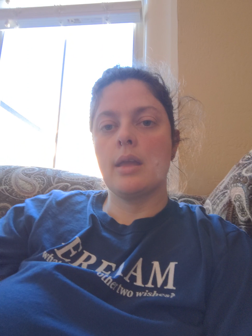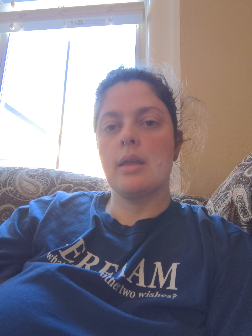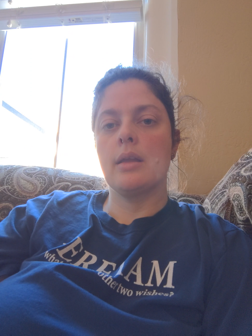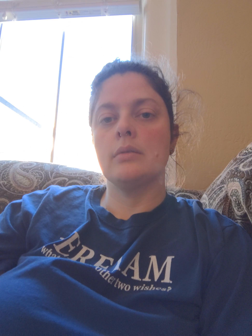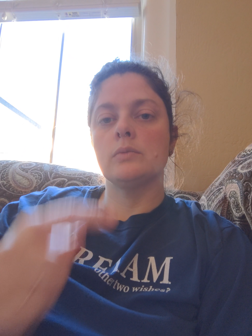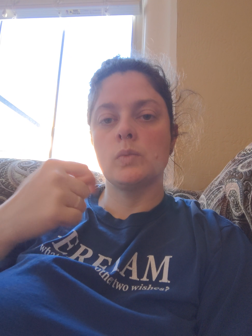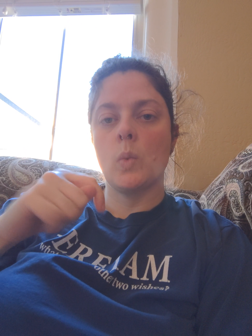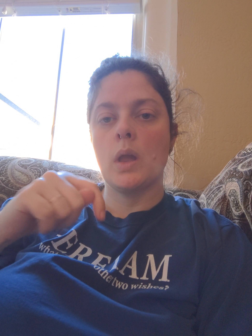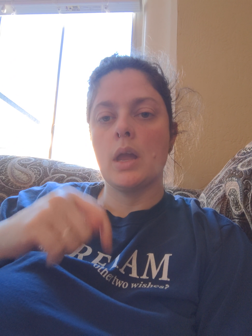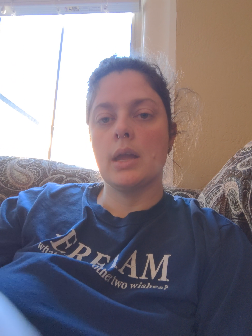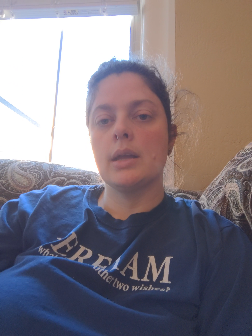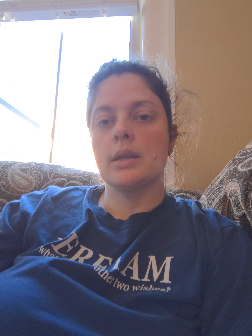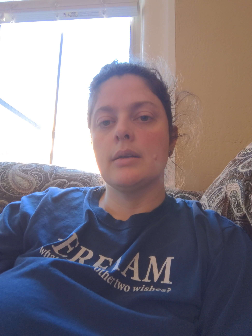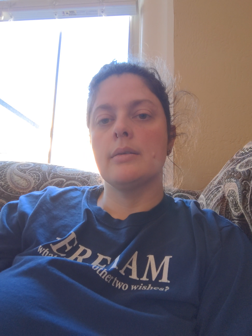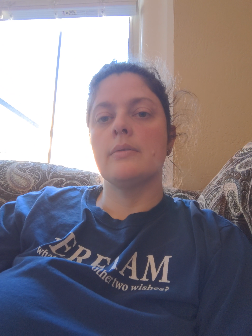toy